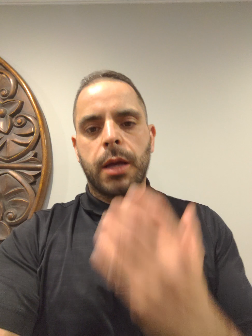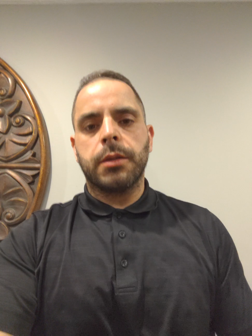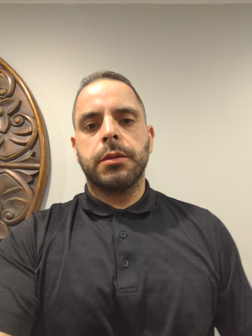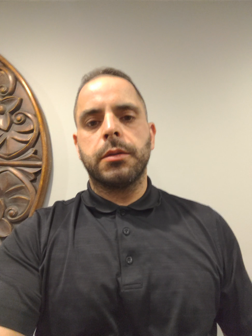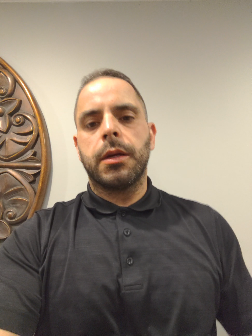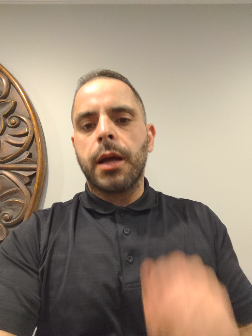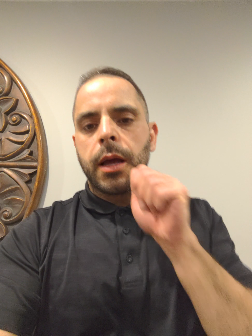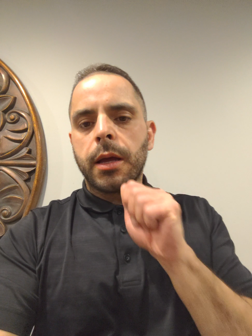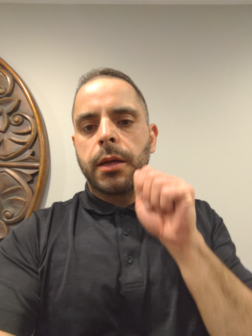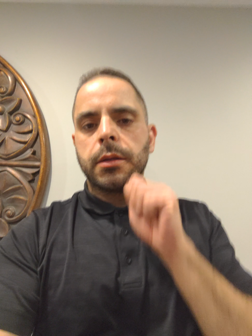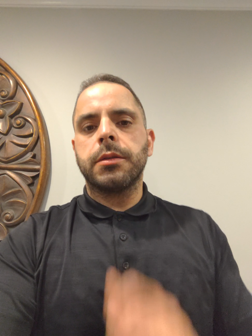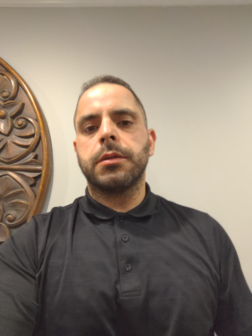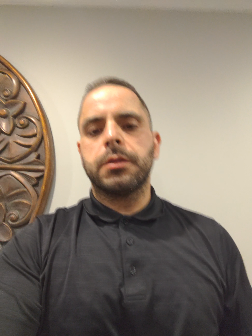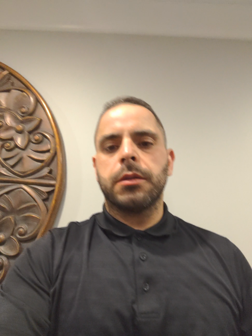aunt